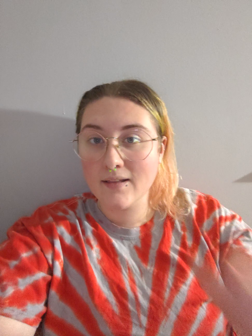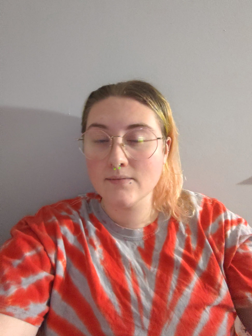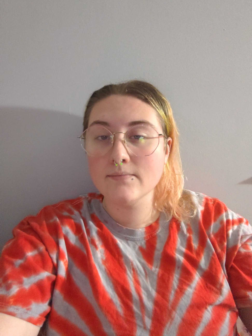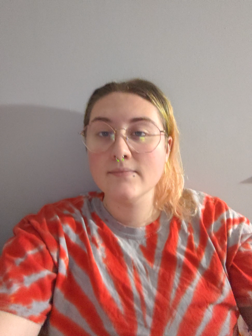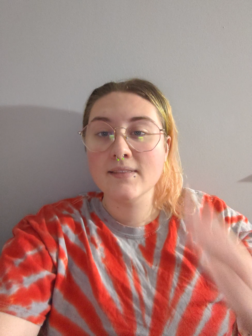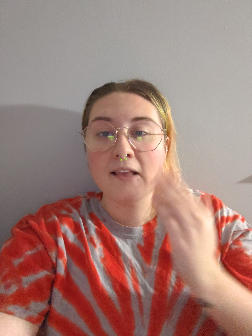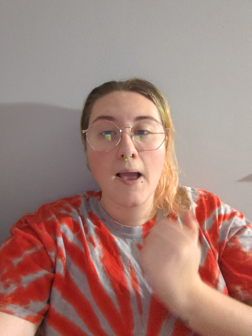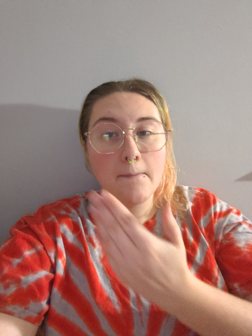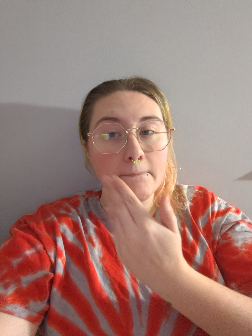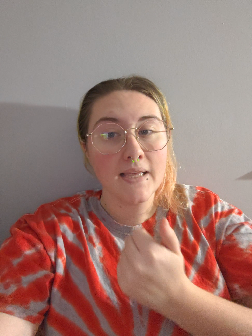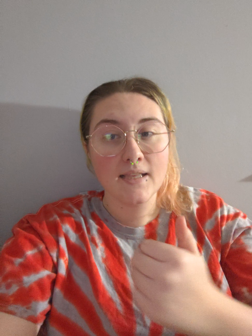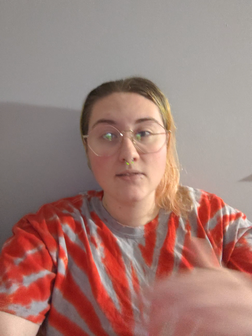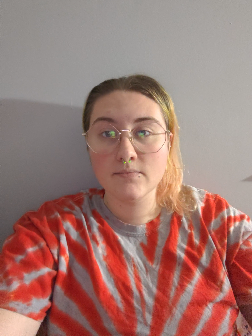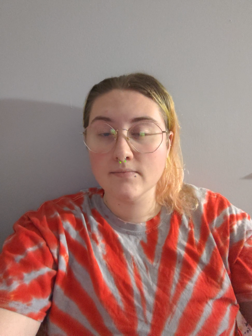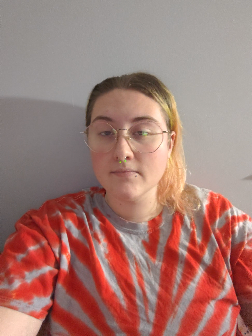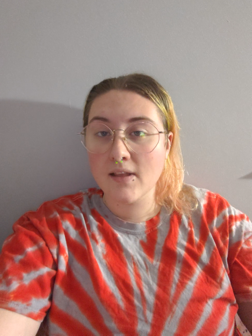napkin